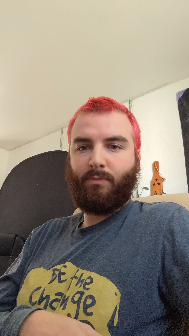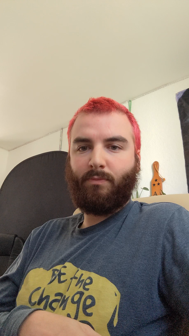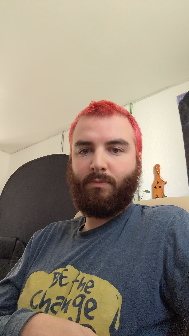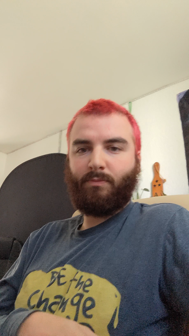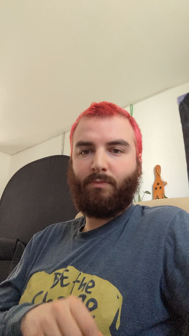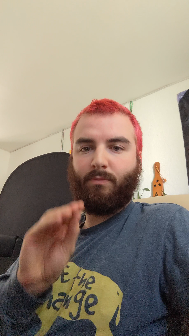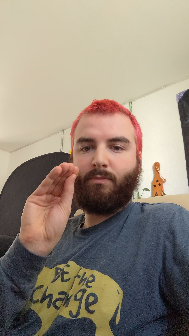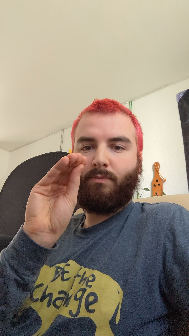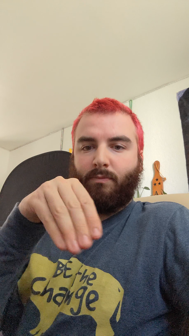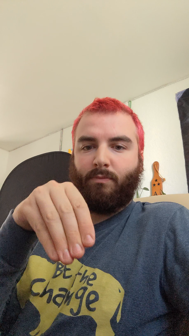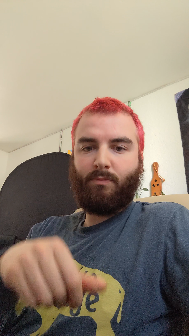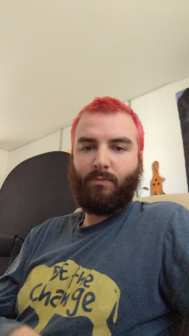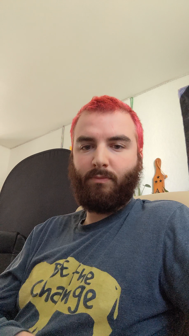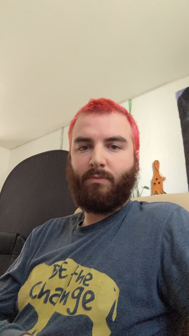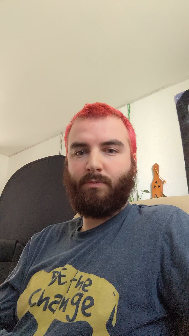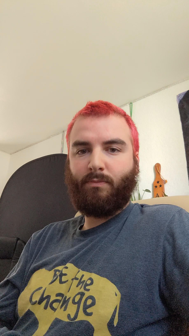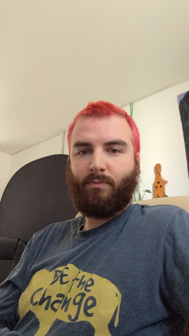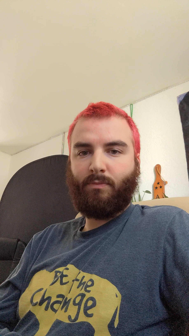put